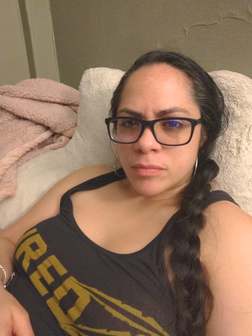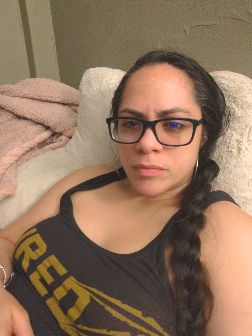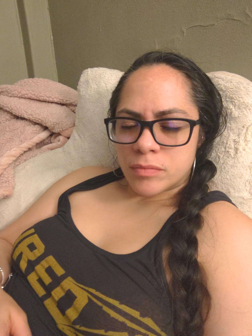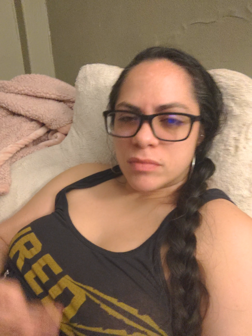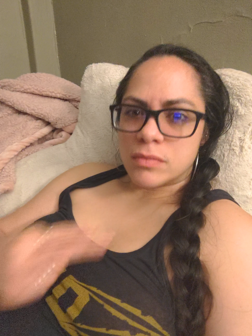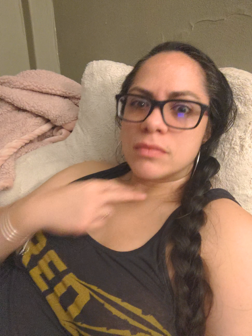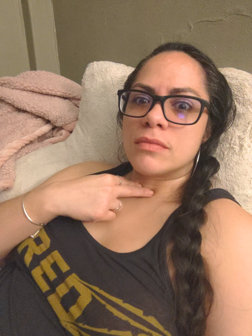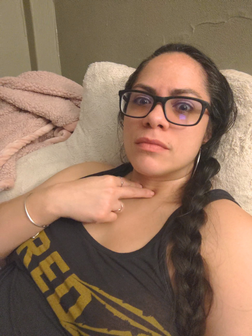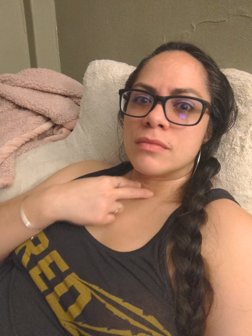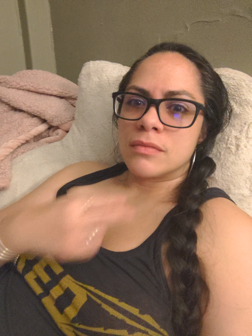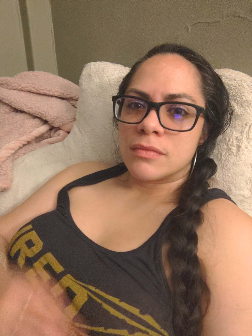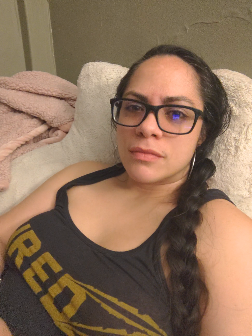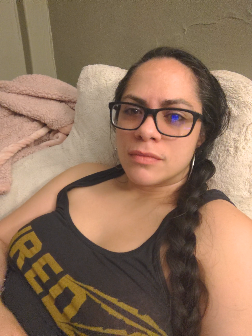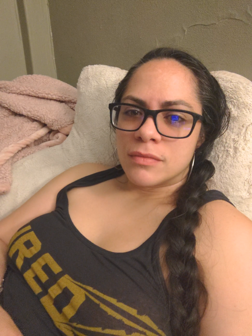stuck